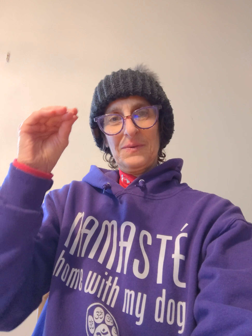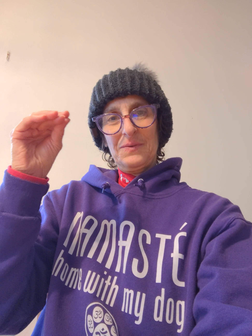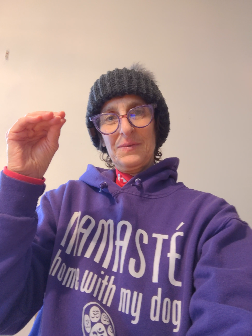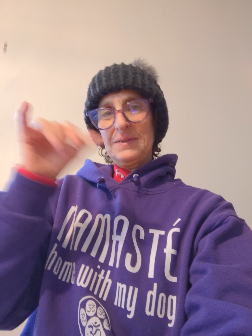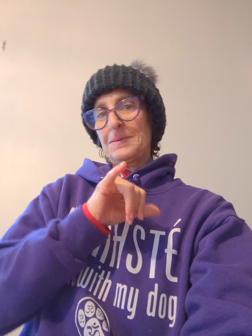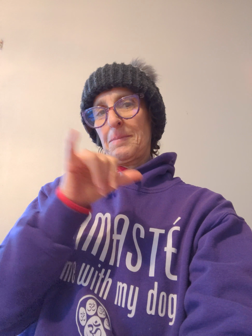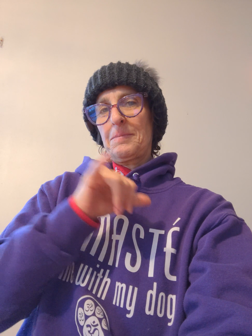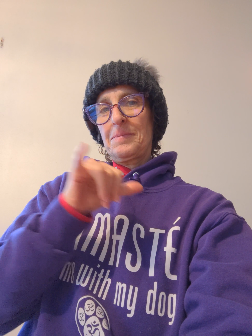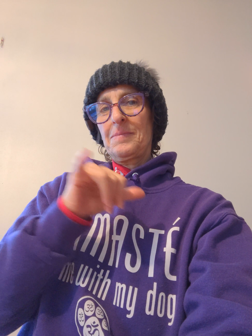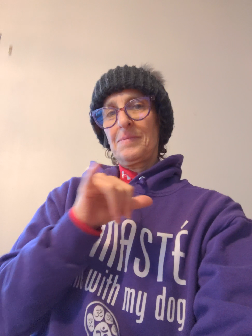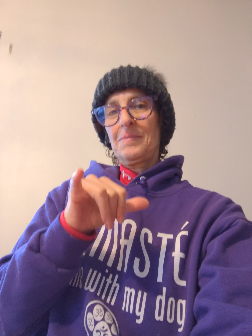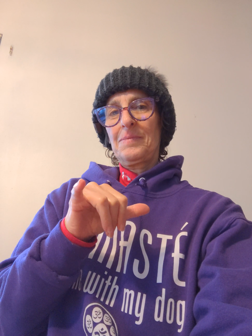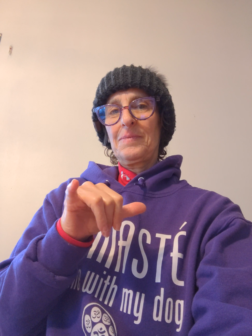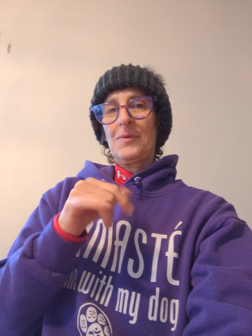same